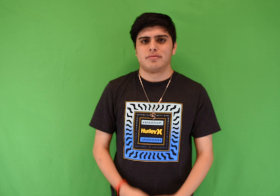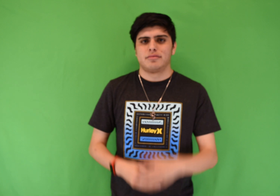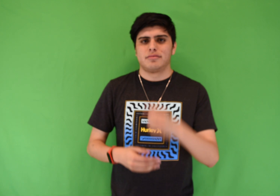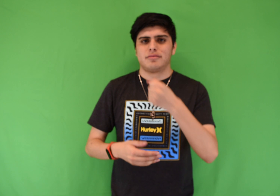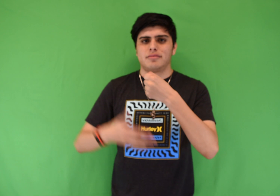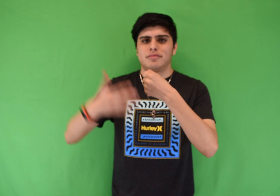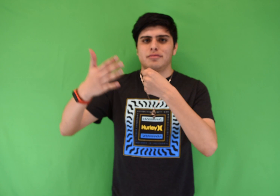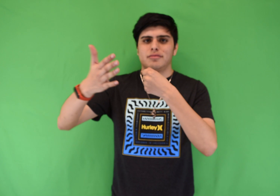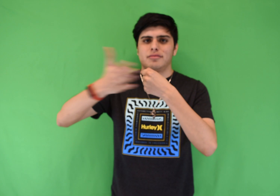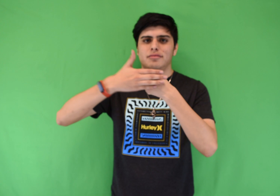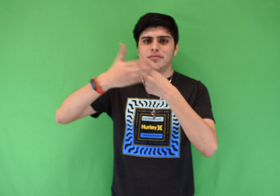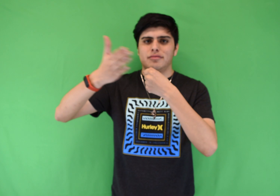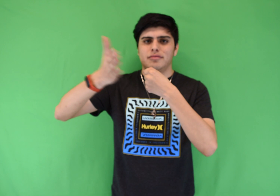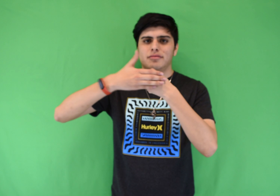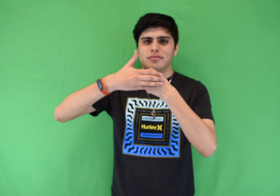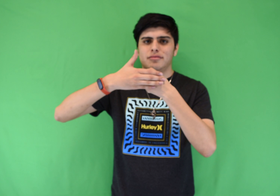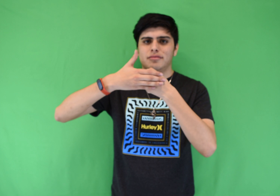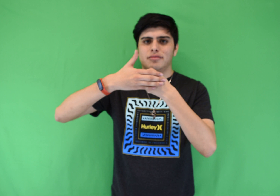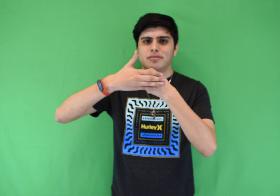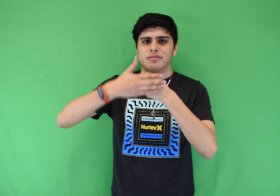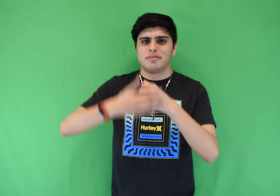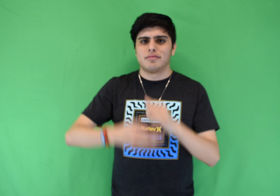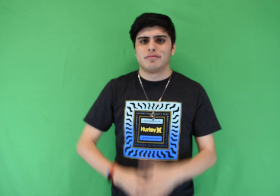próximo